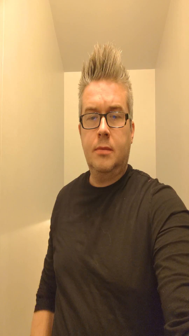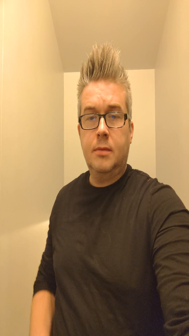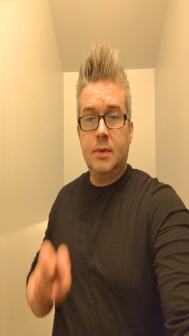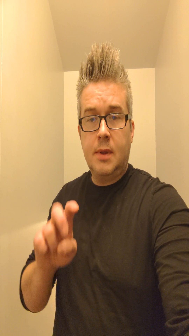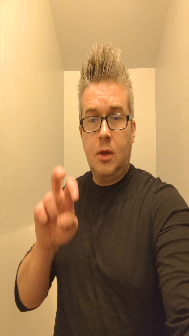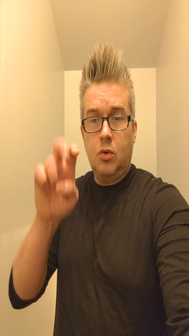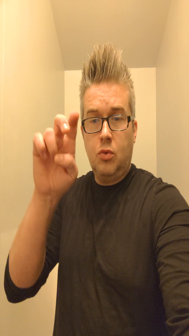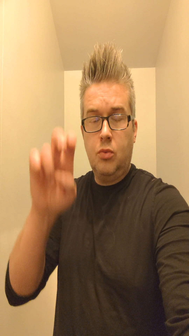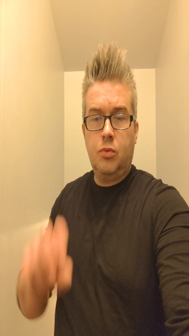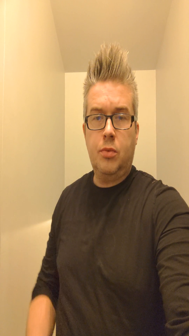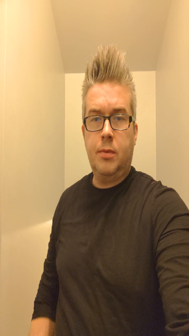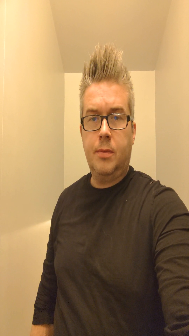stairs